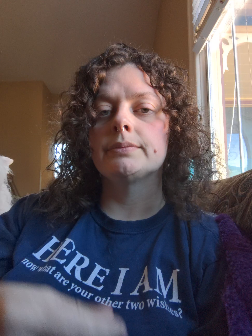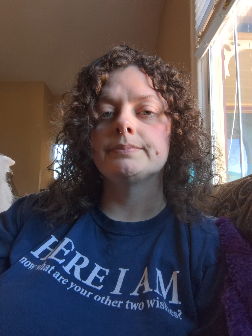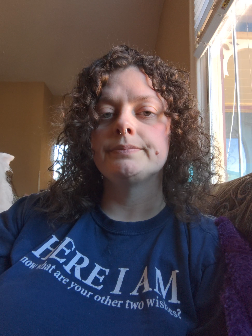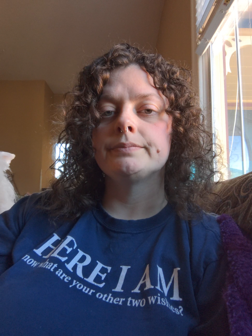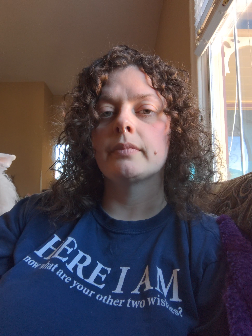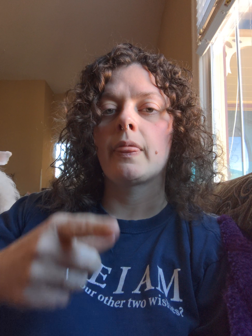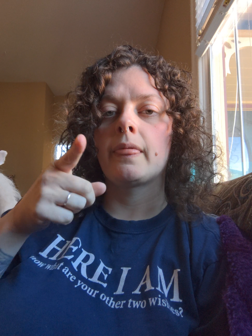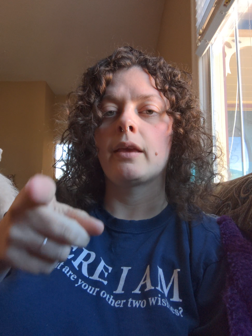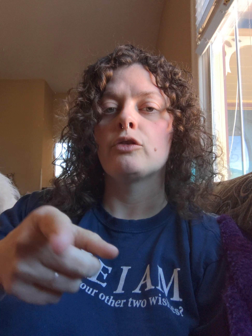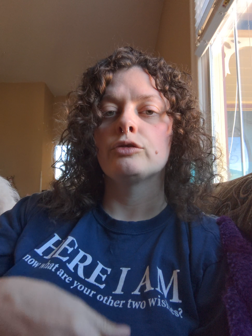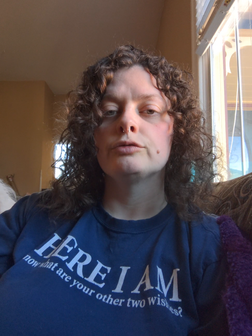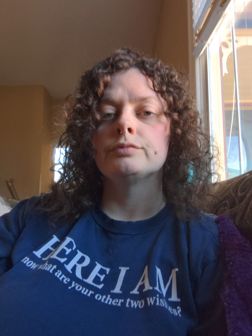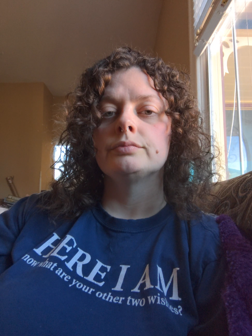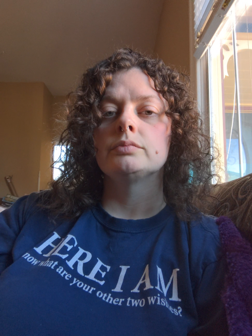there